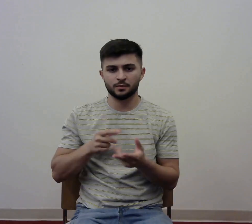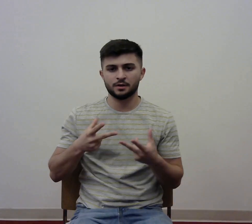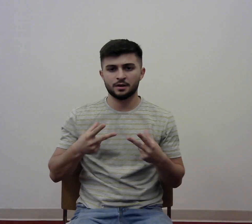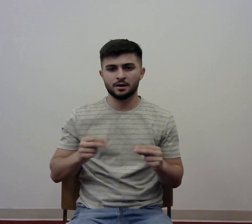harda